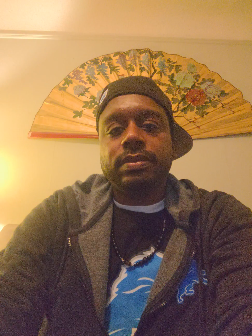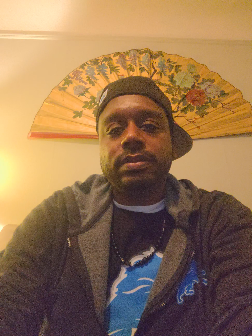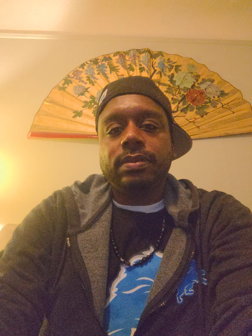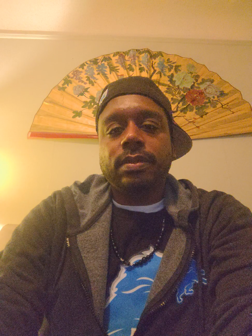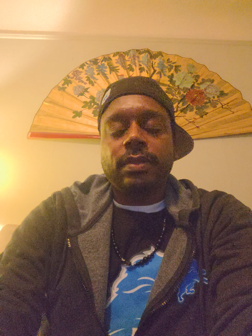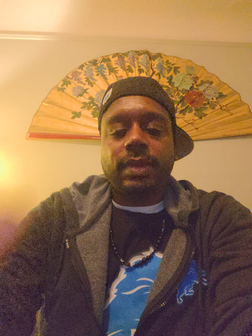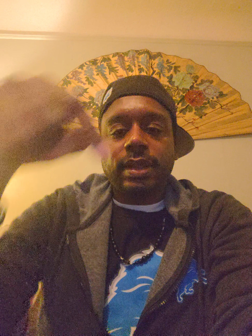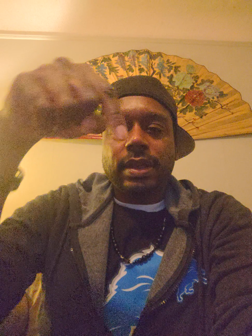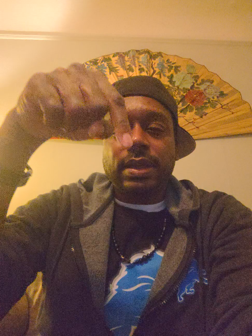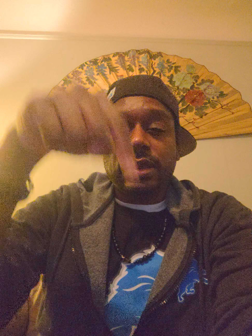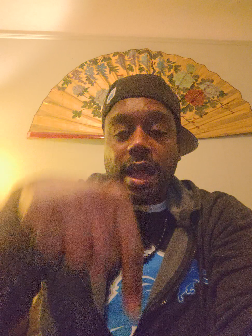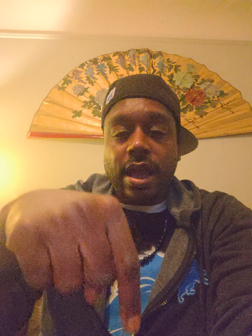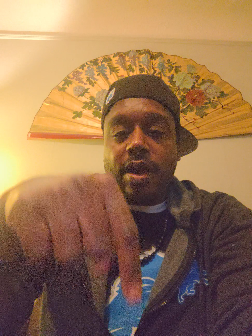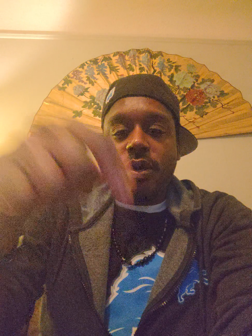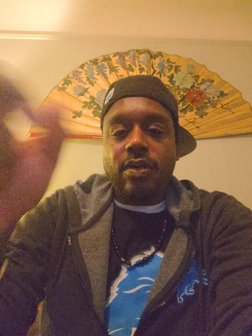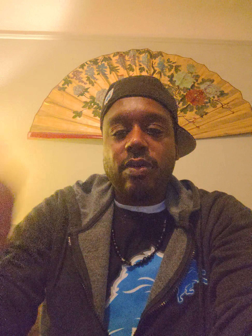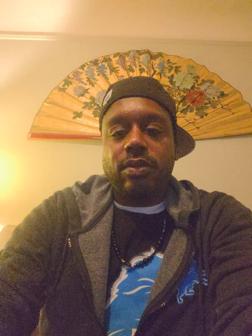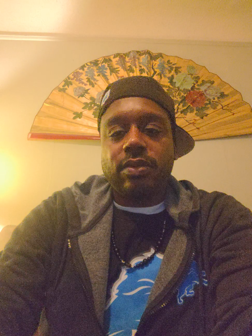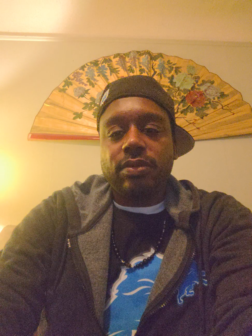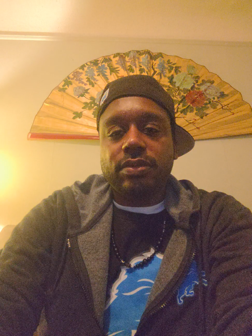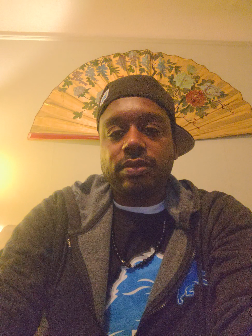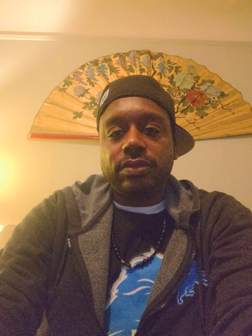down